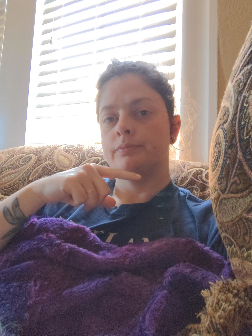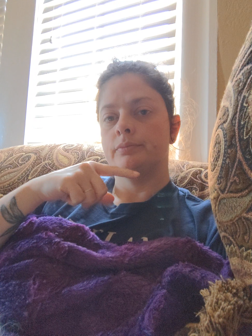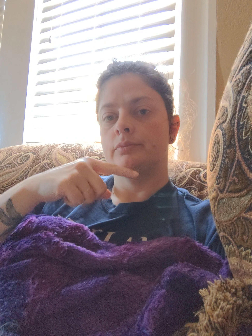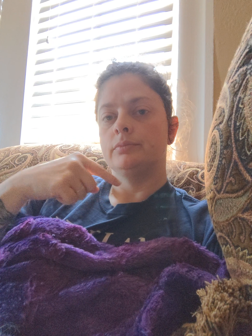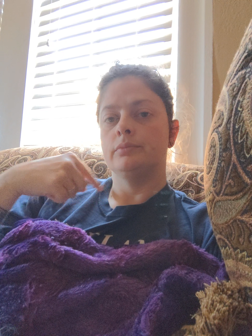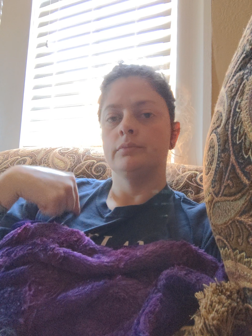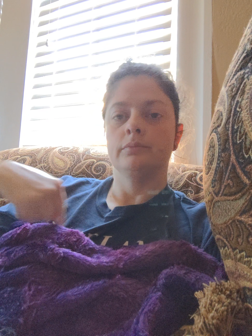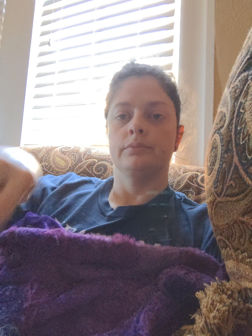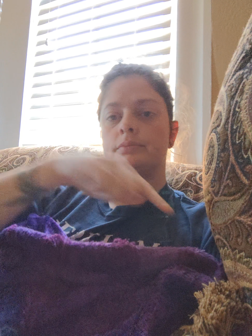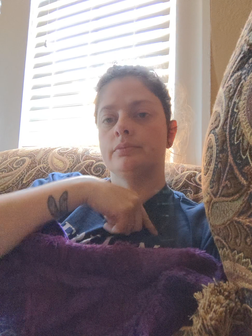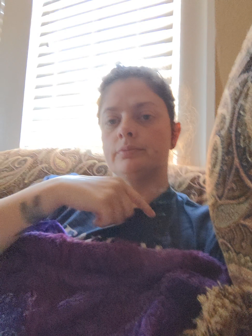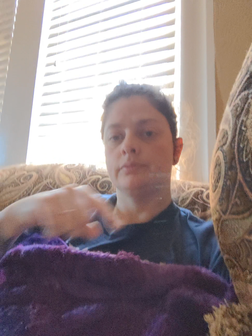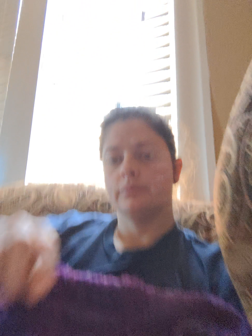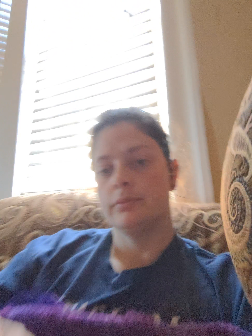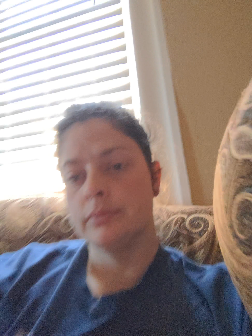we